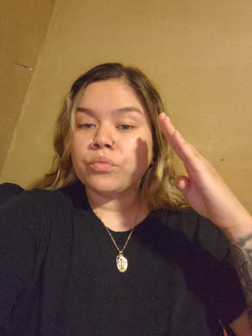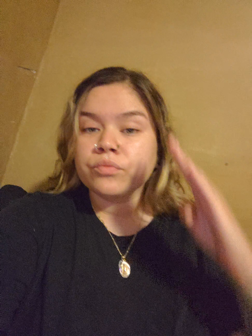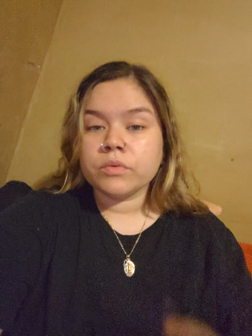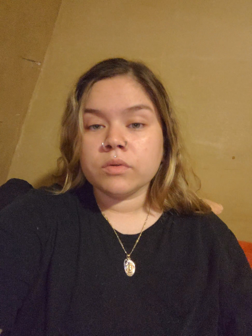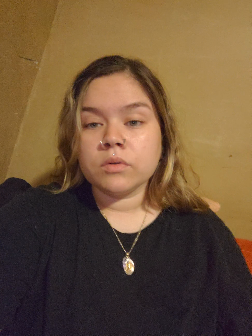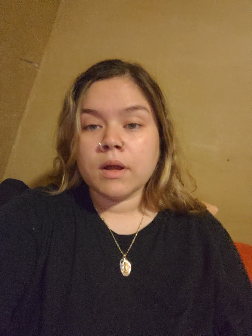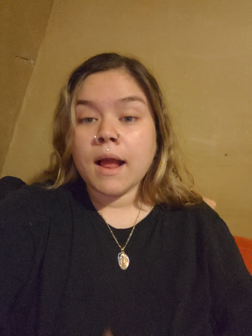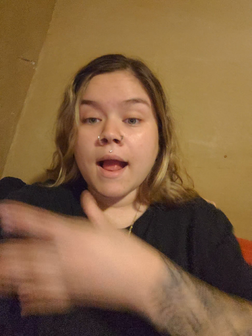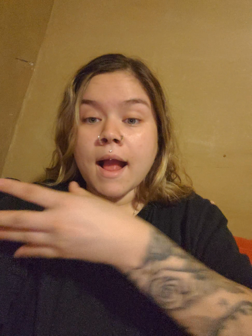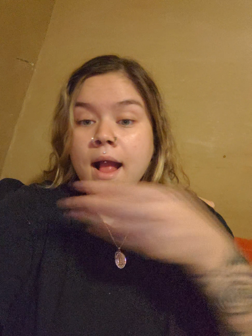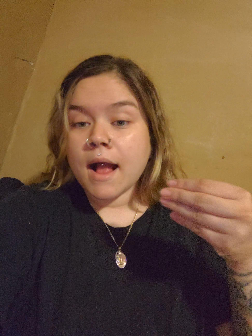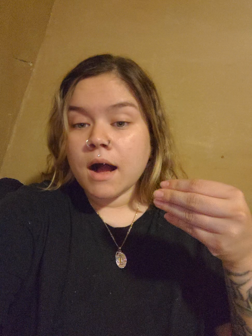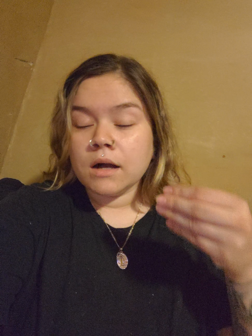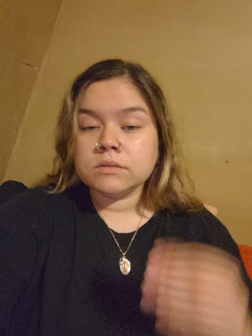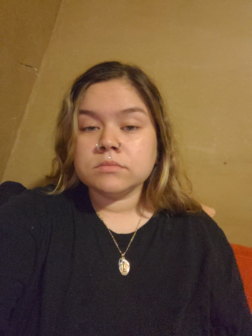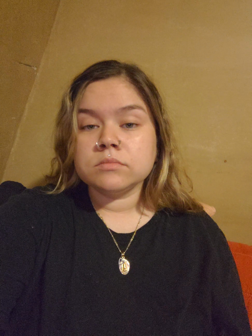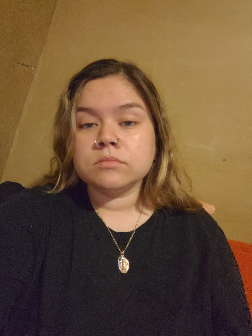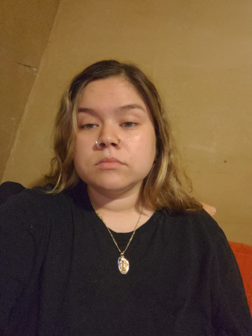and